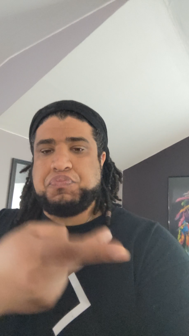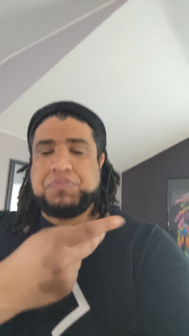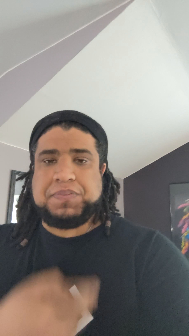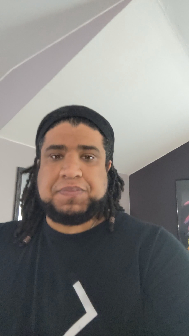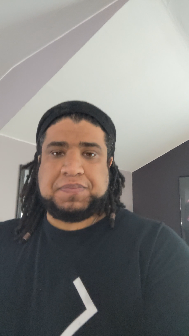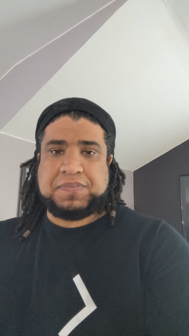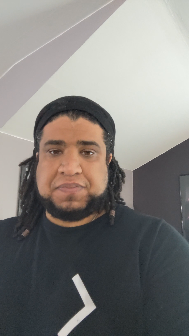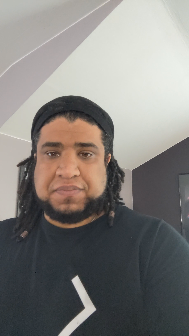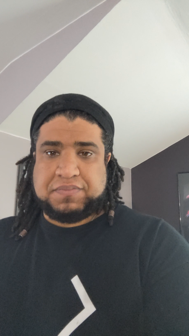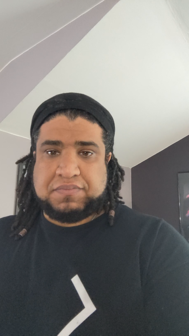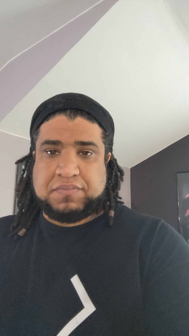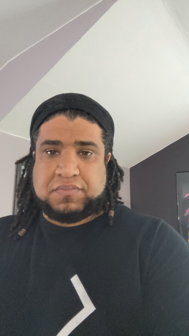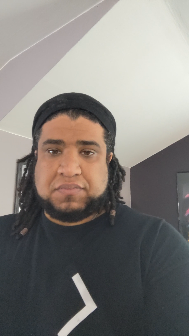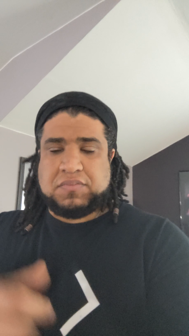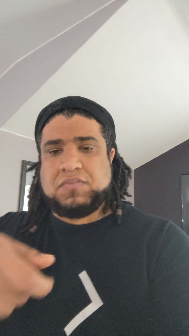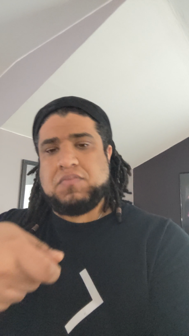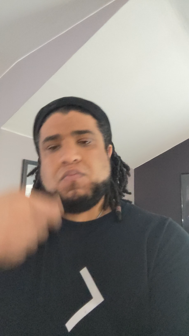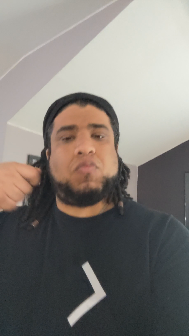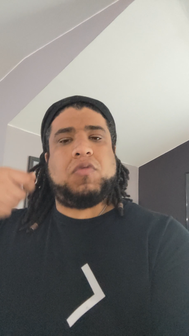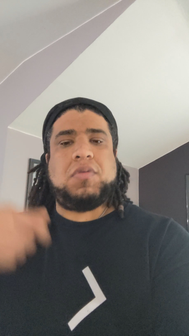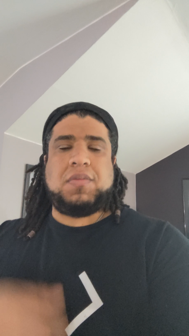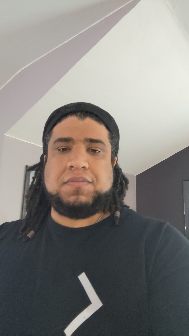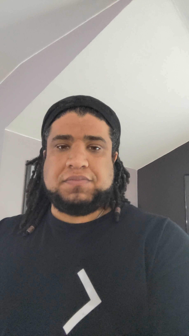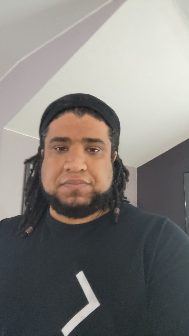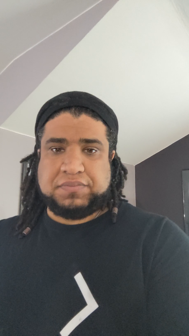pull